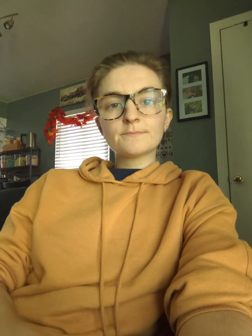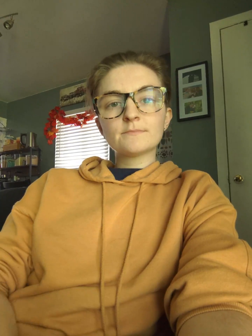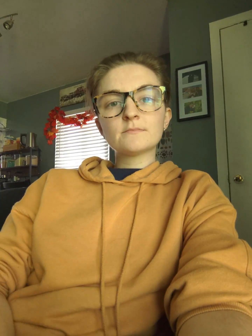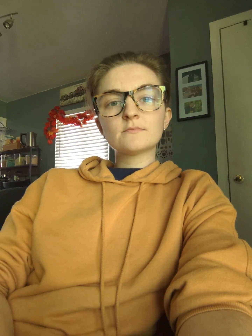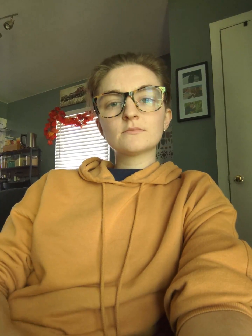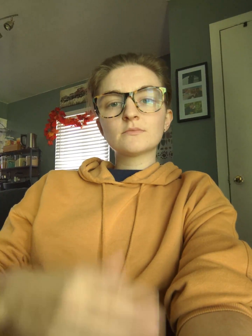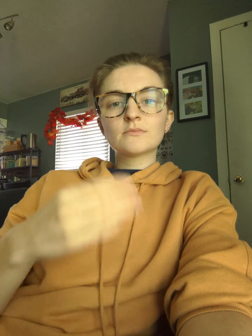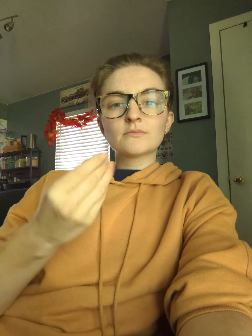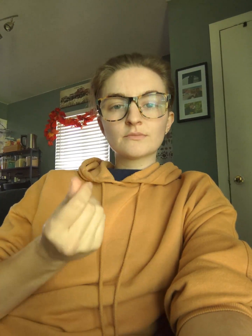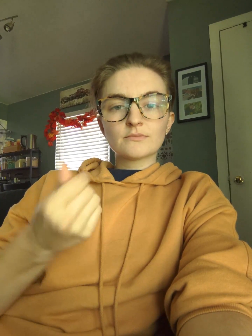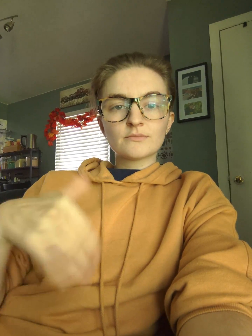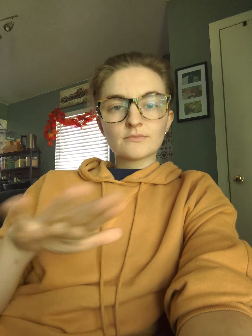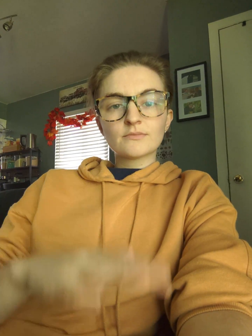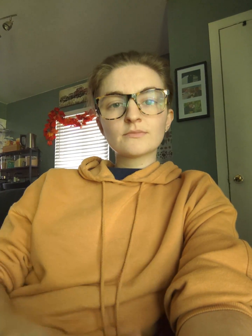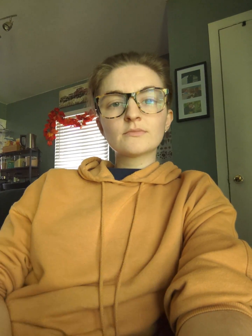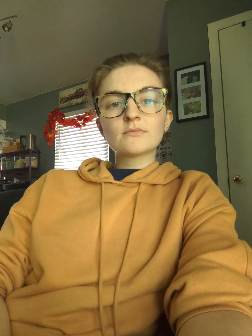garden